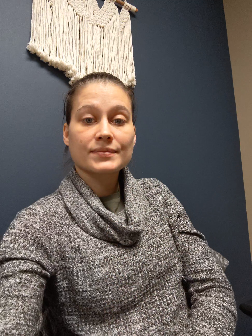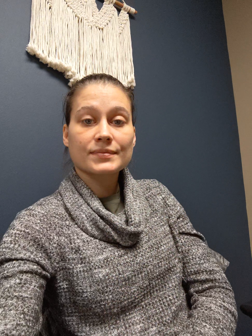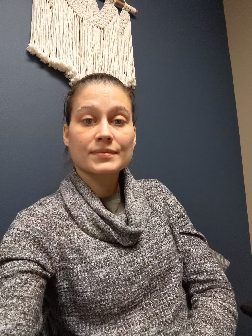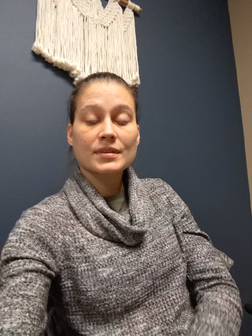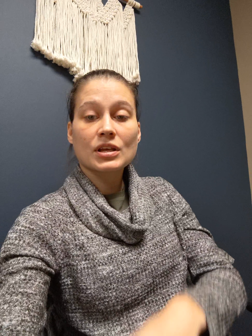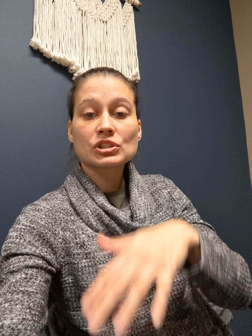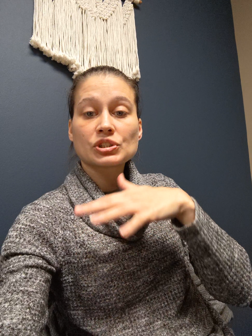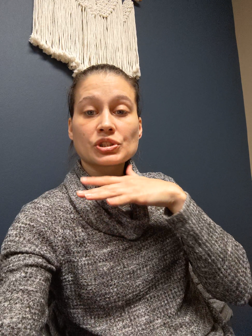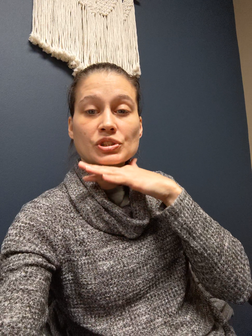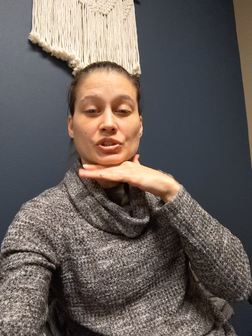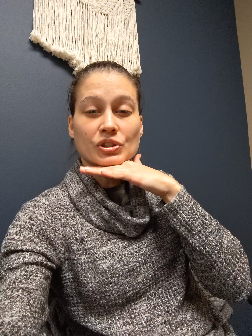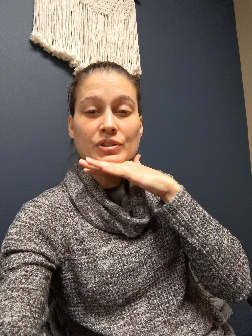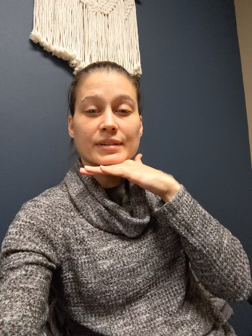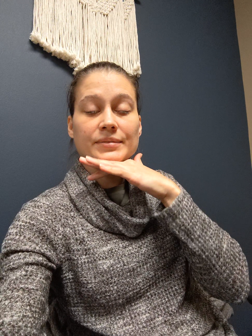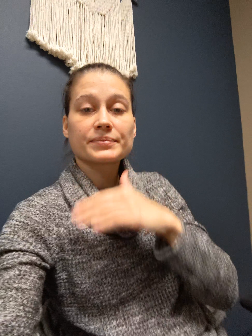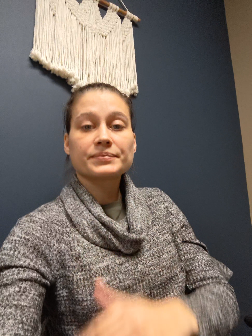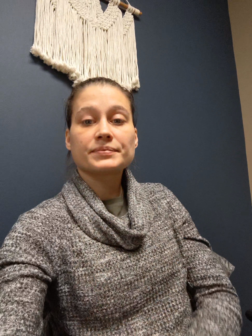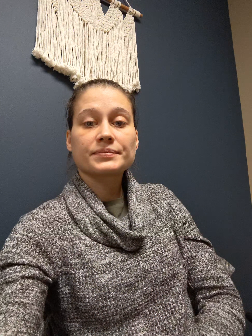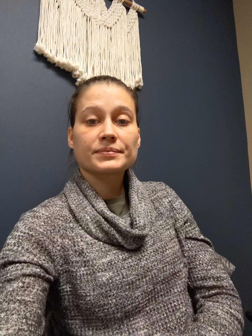dirty